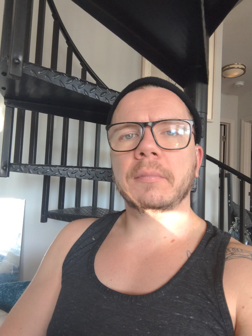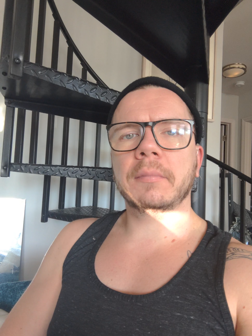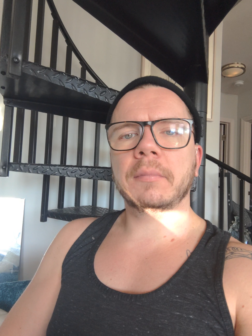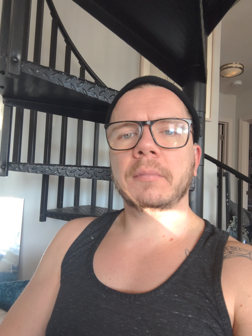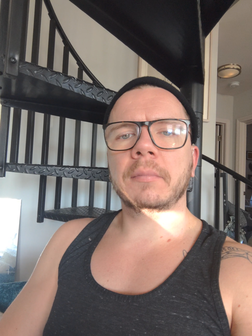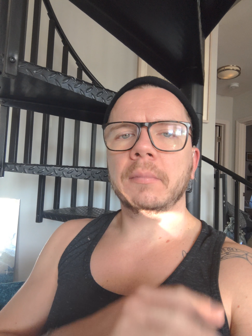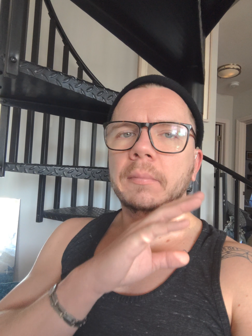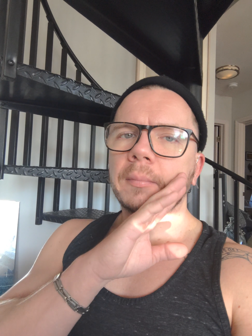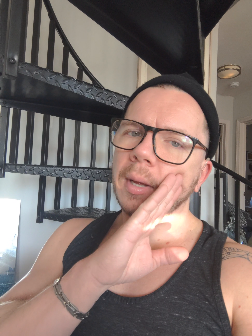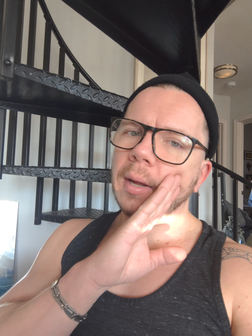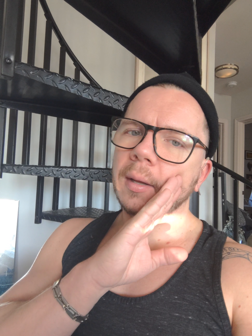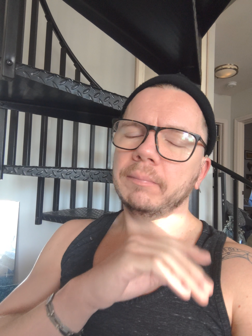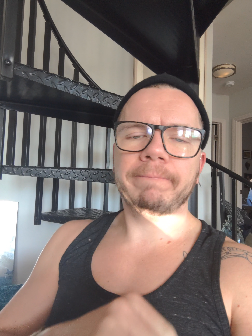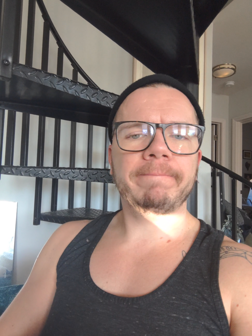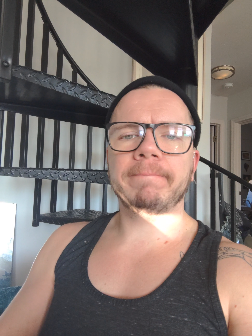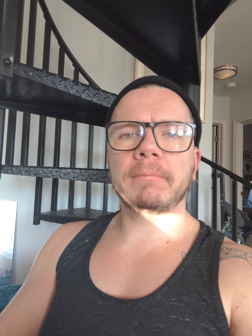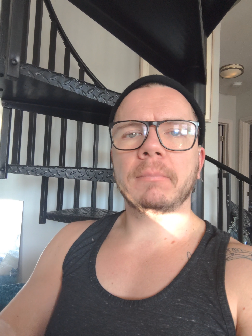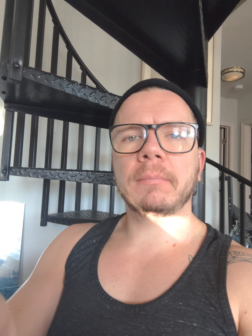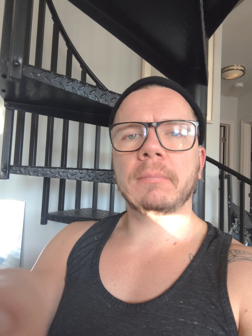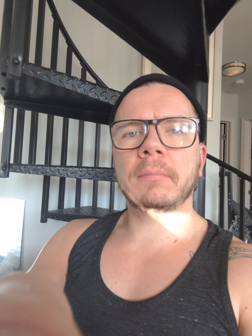for